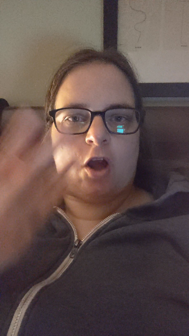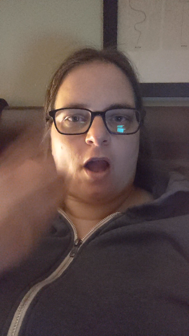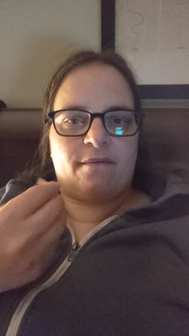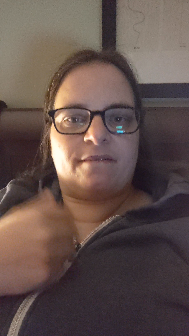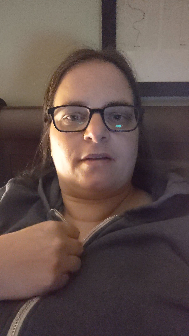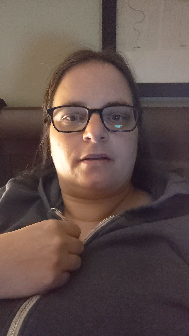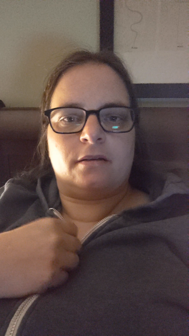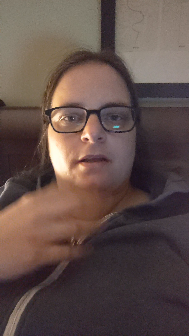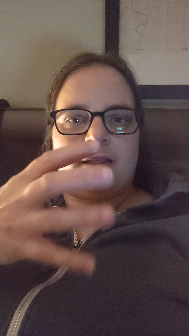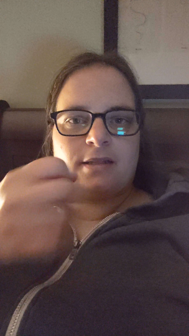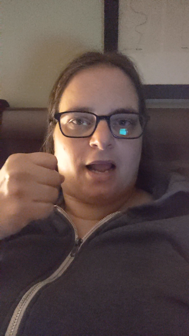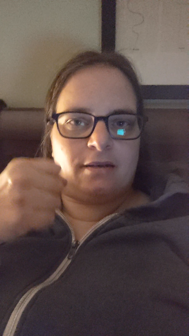get